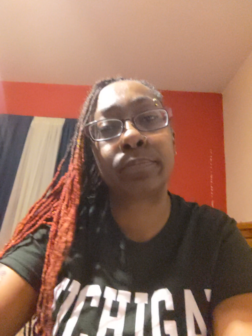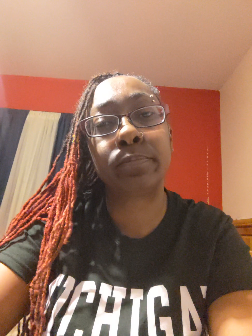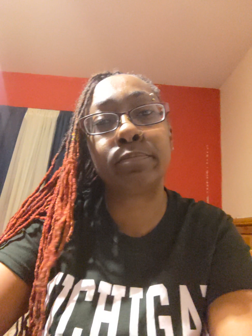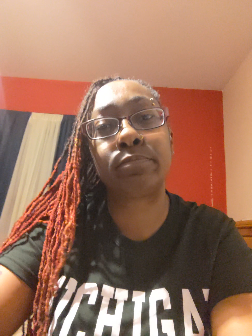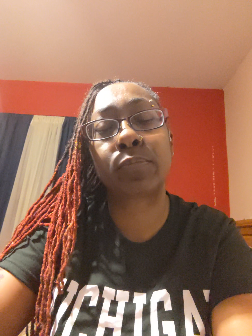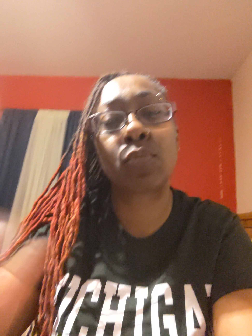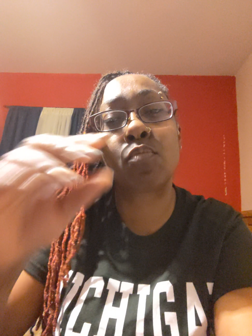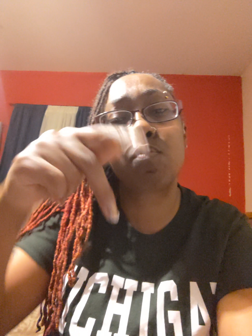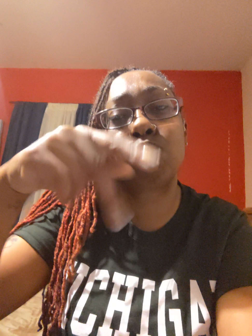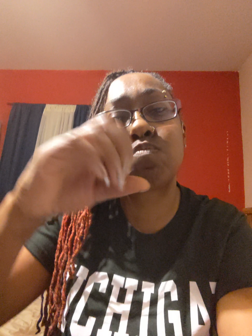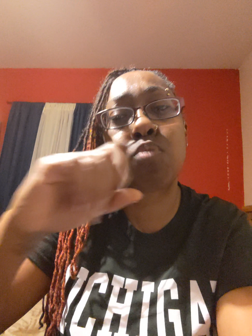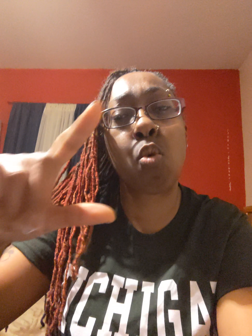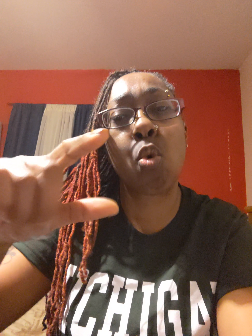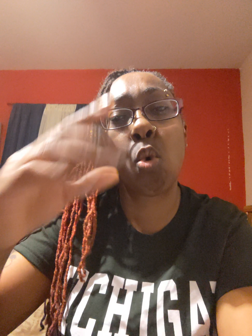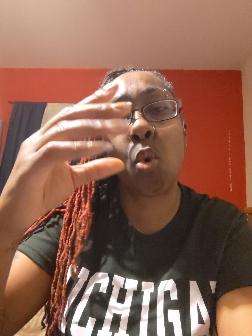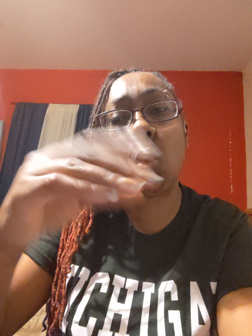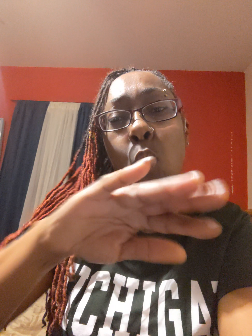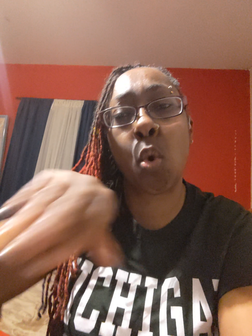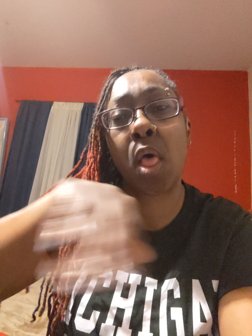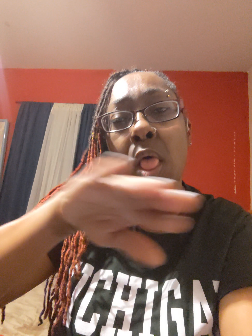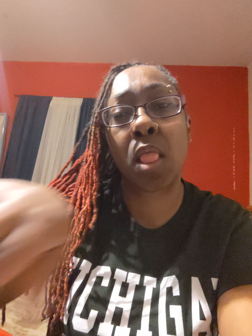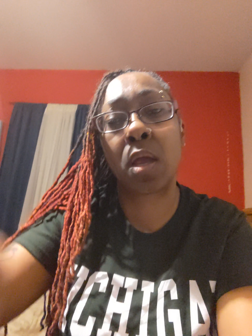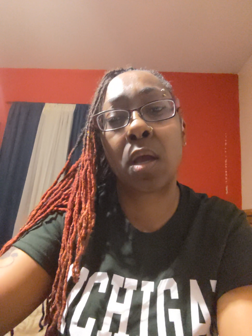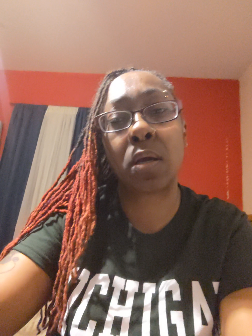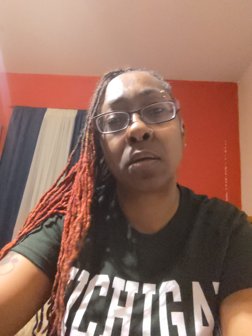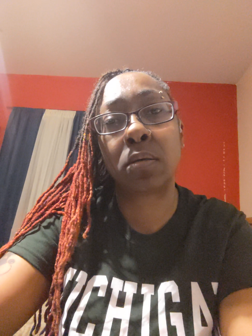pool